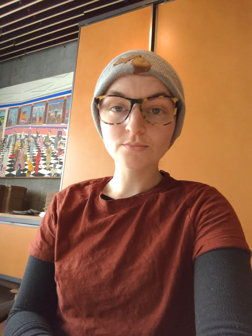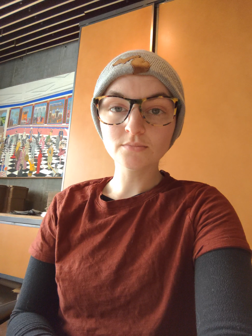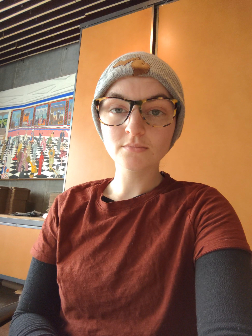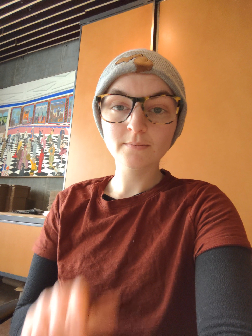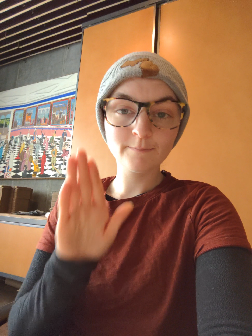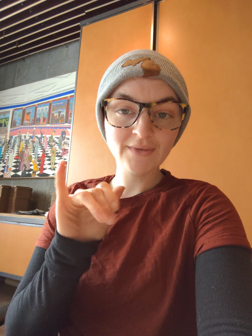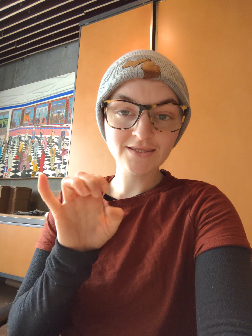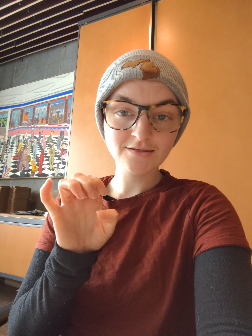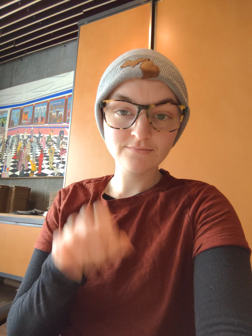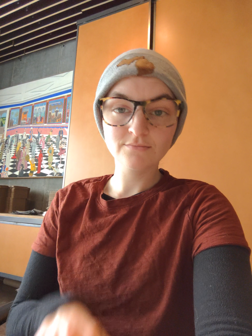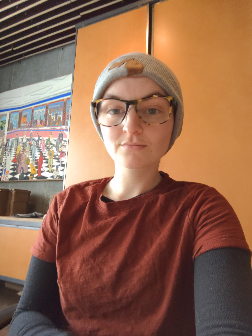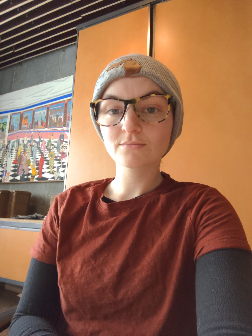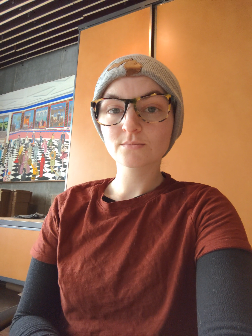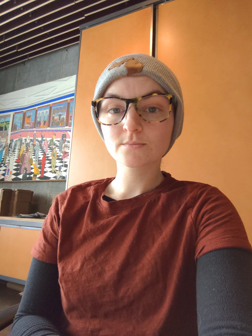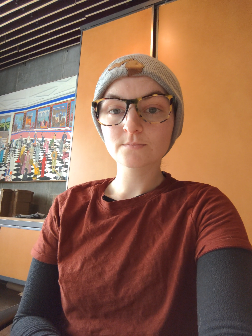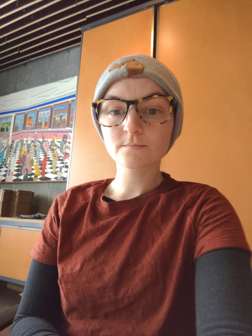bye